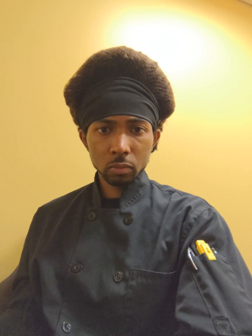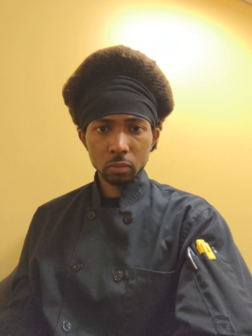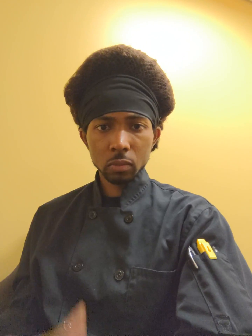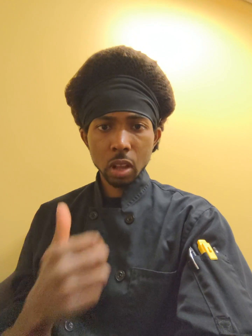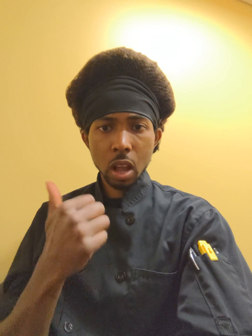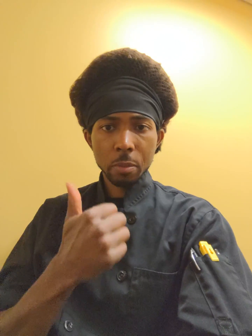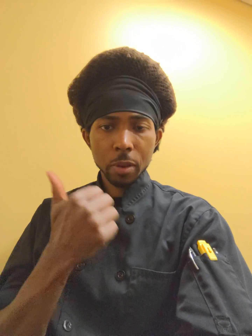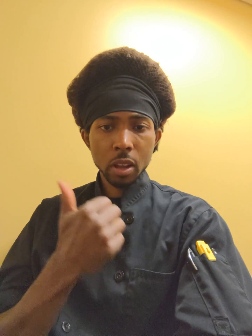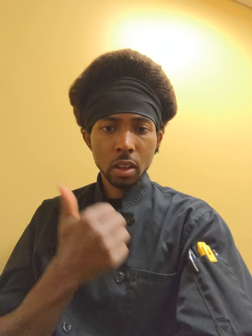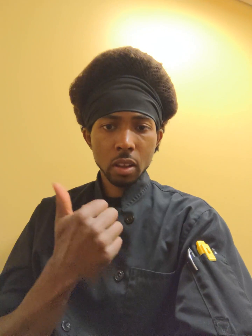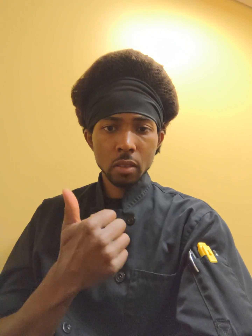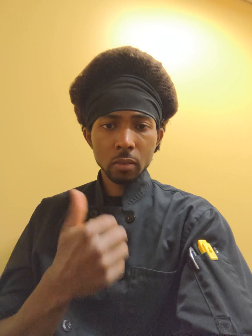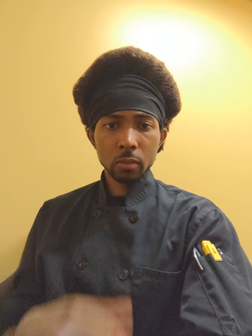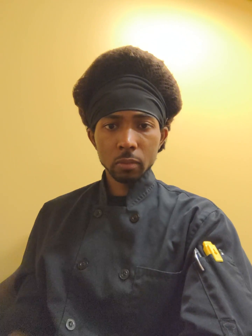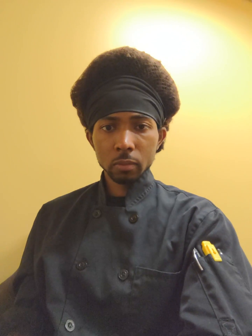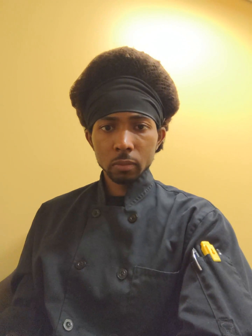help